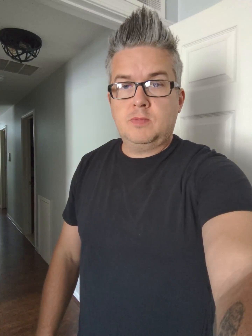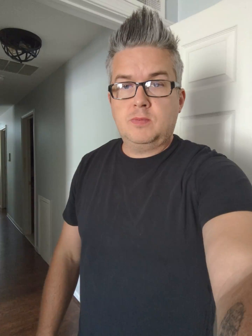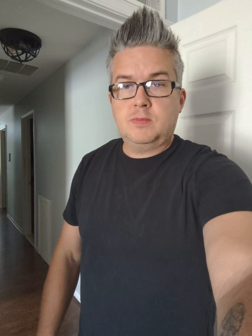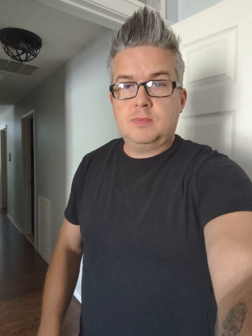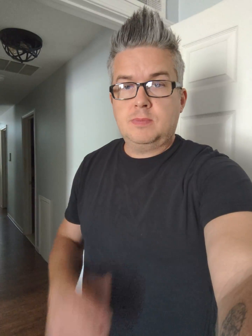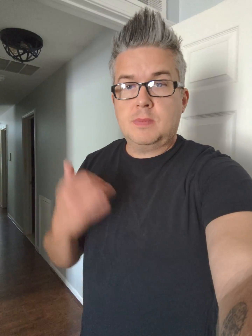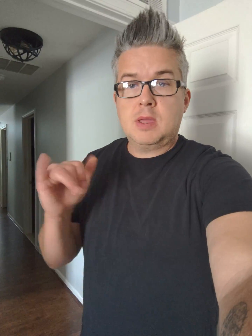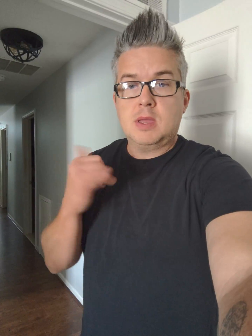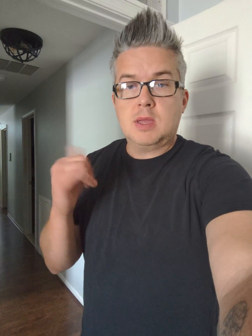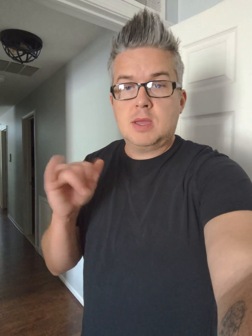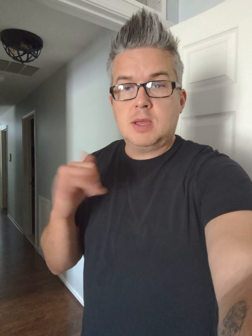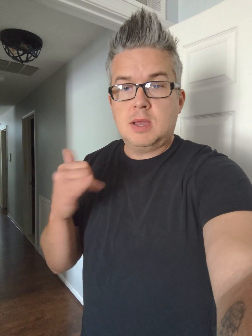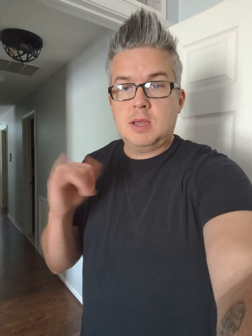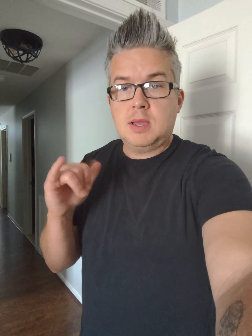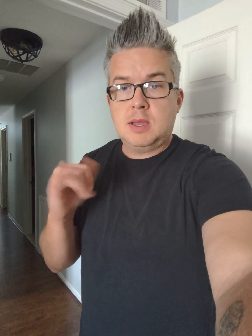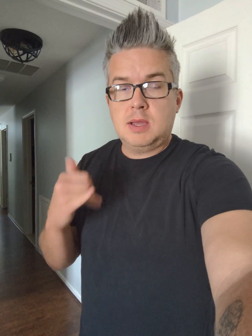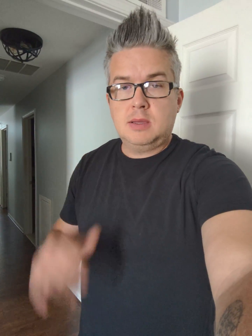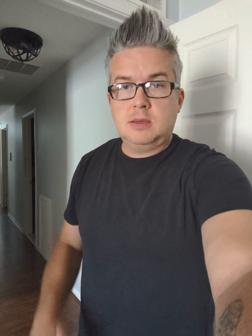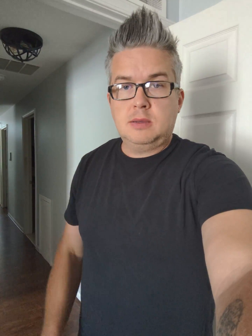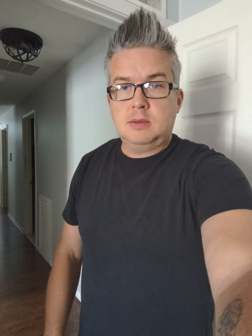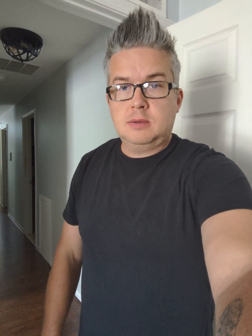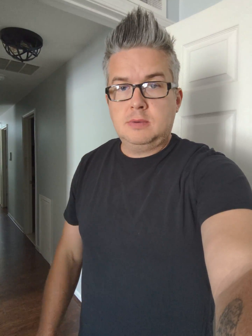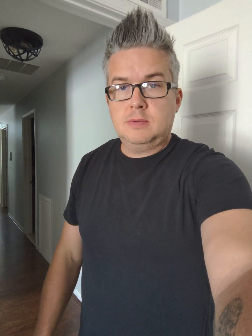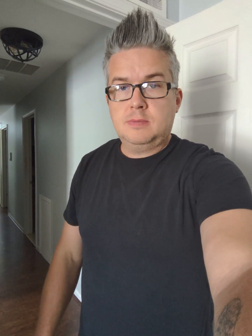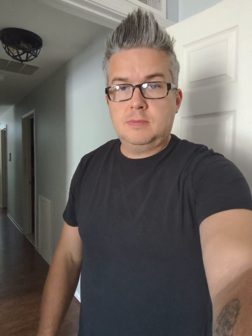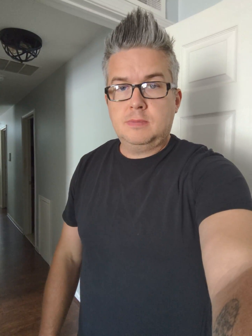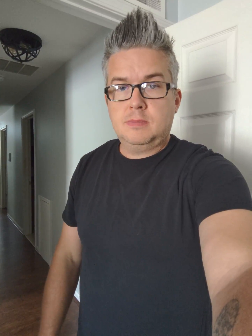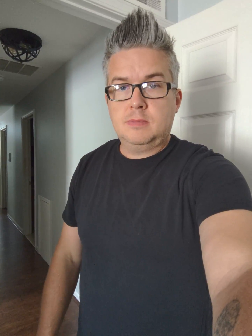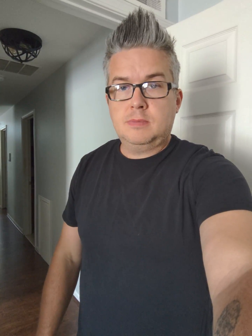party